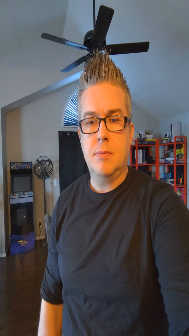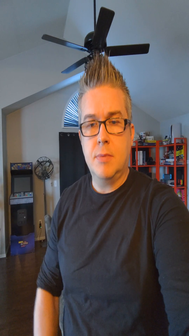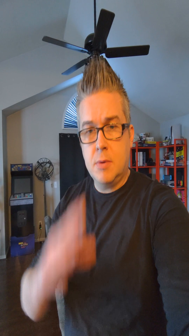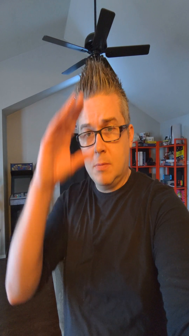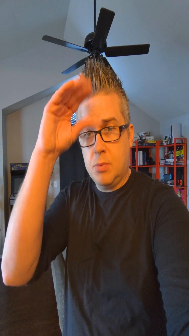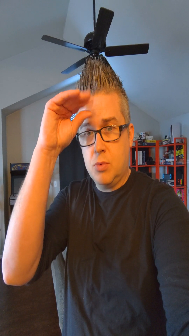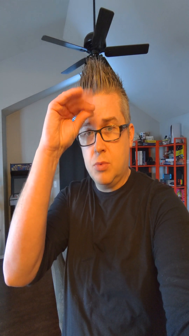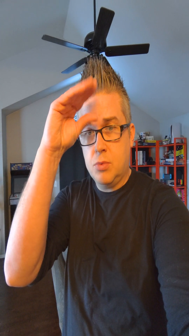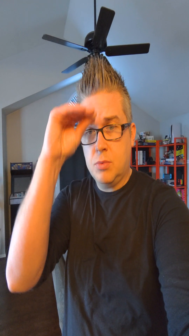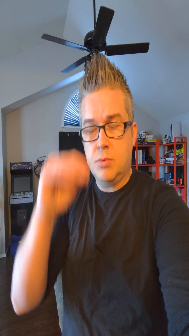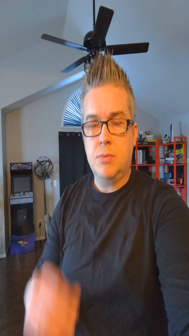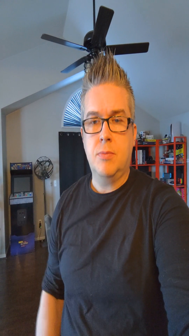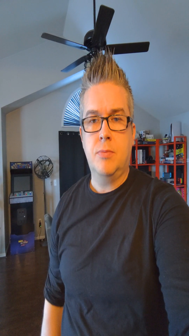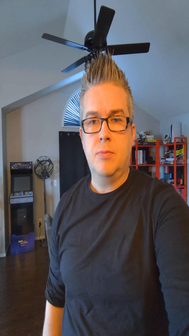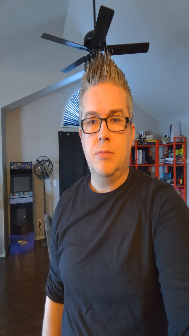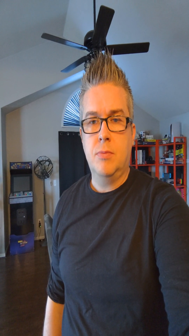boy